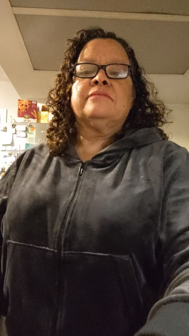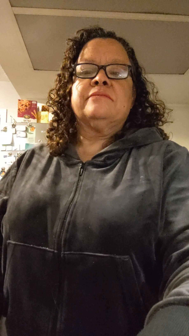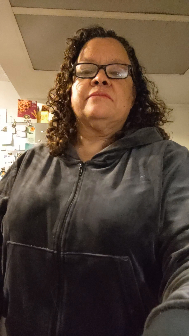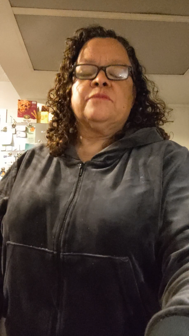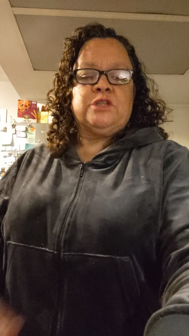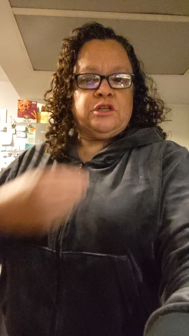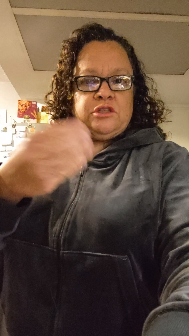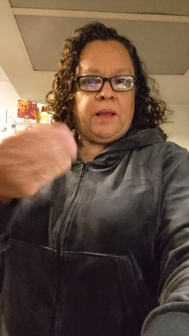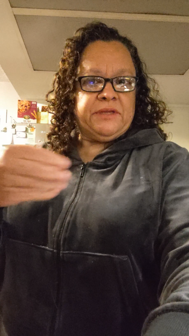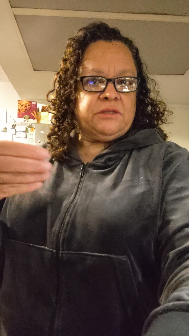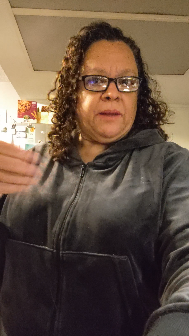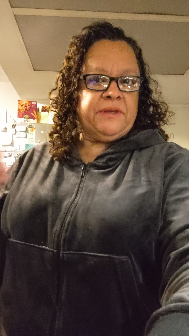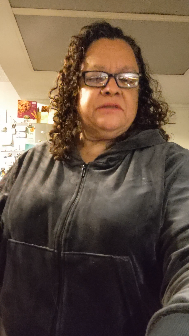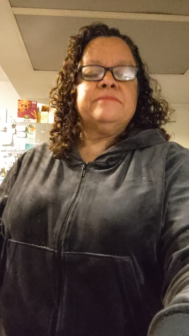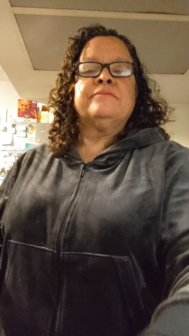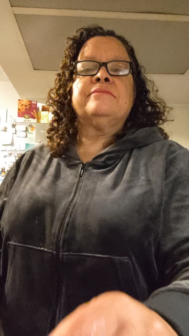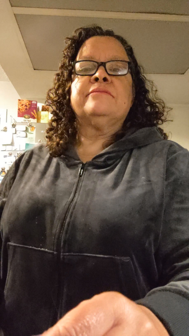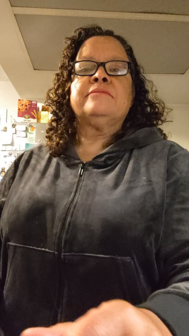shopping